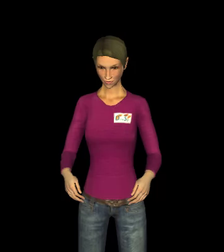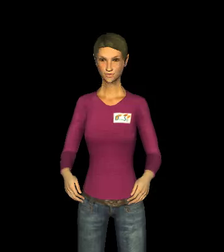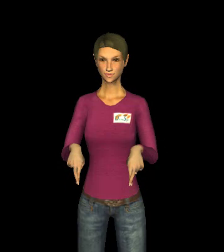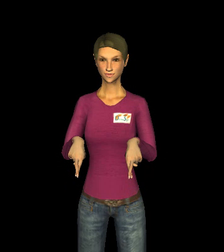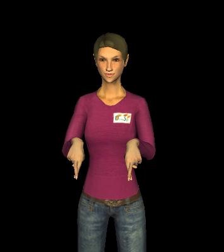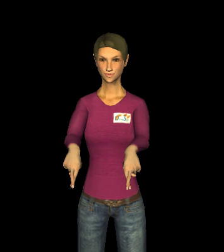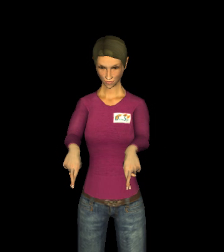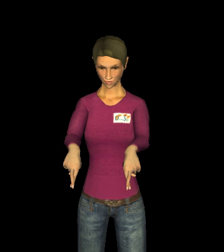طريق